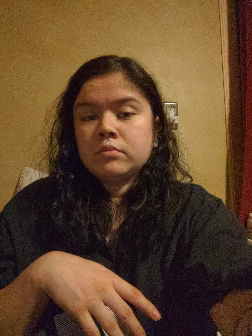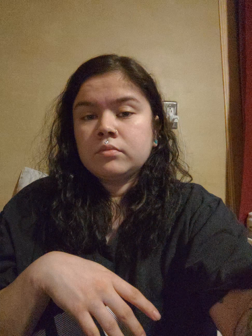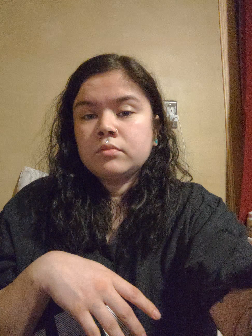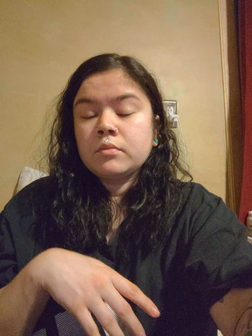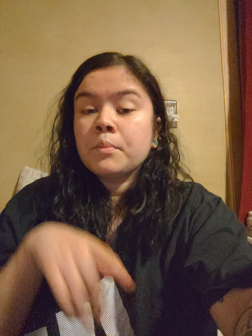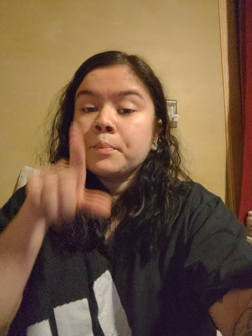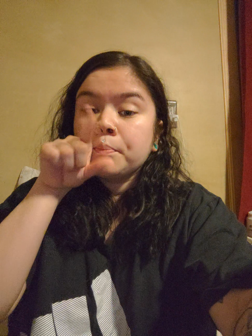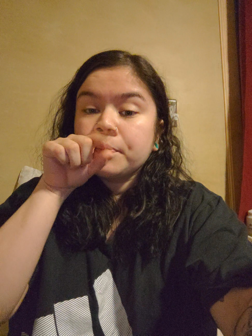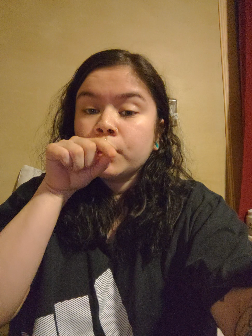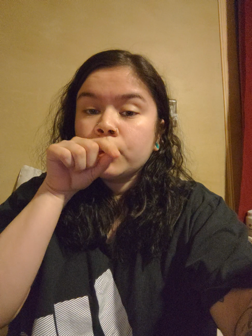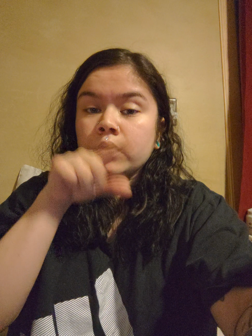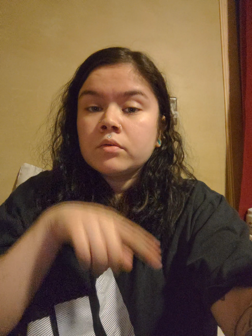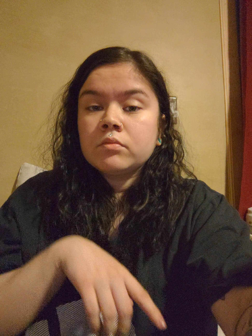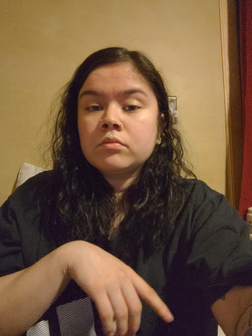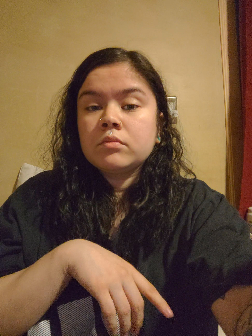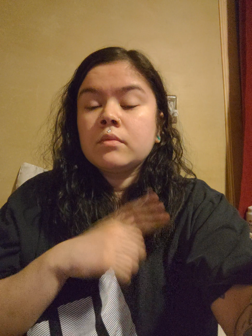bird